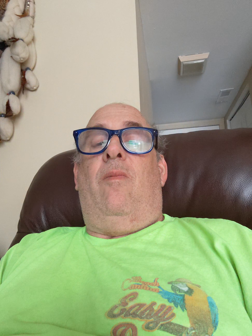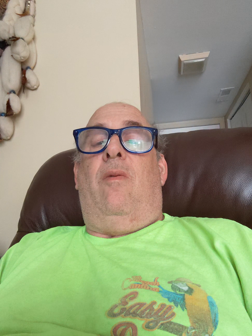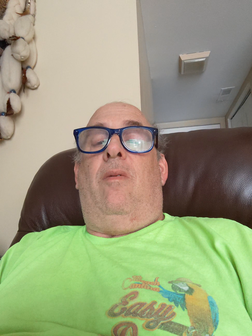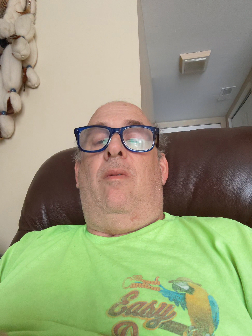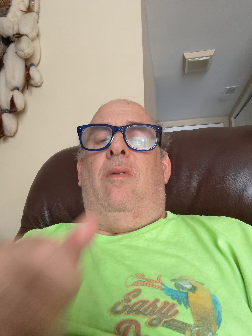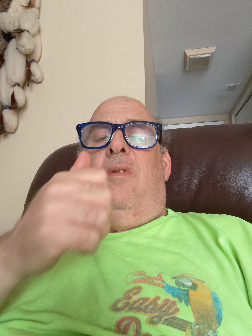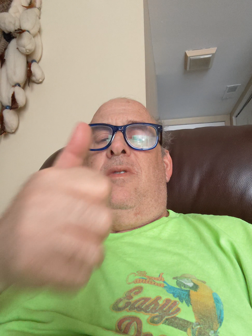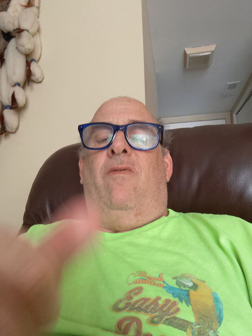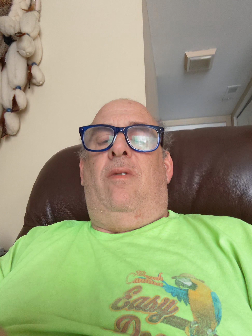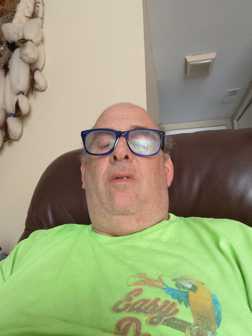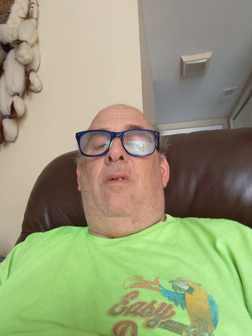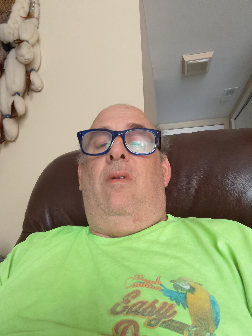yourself